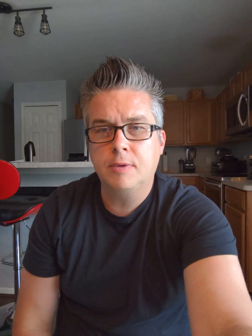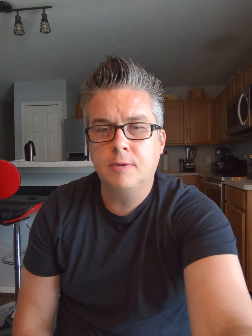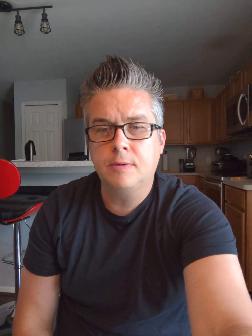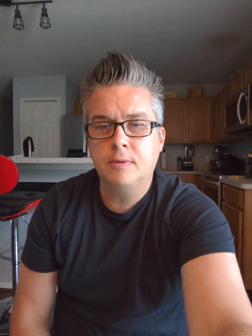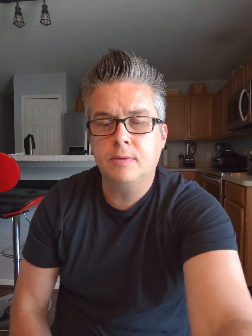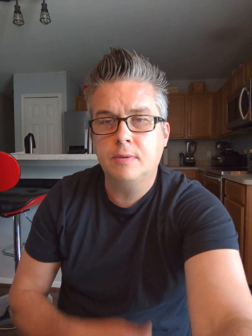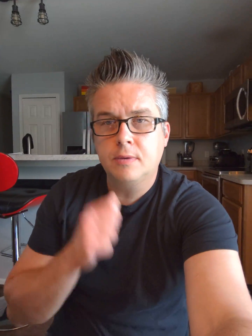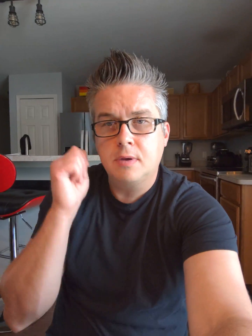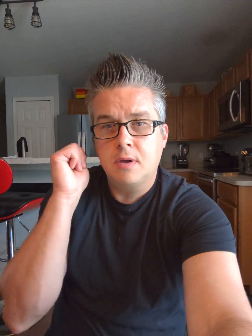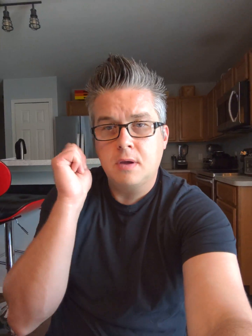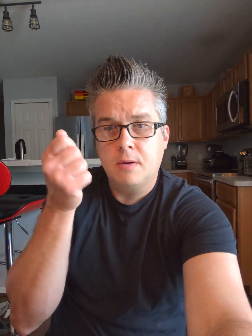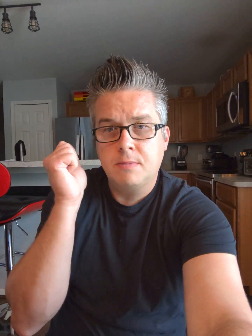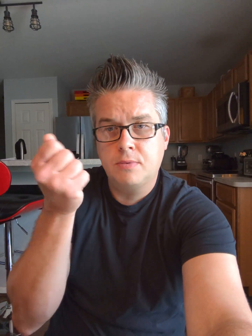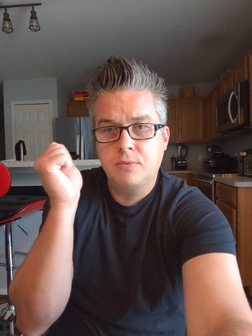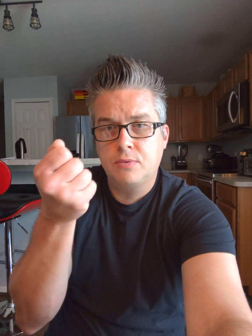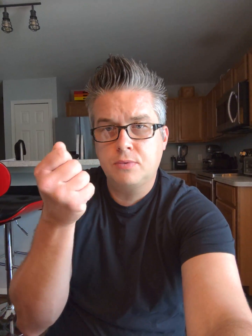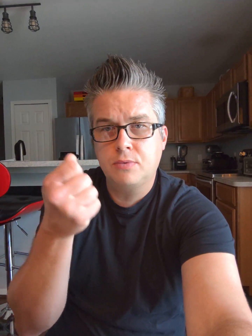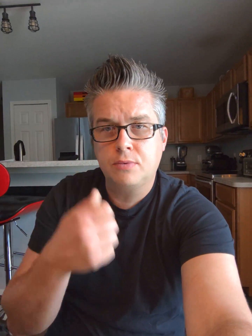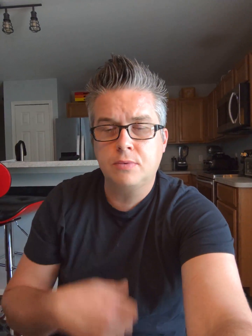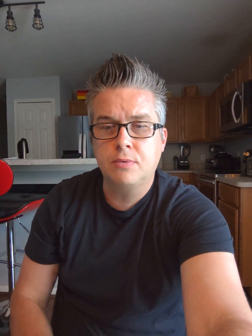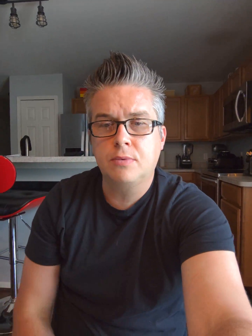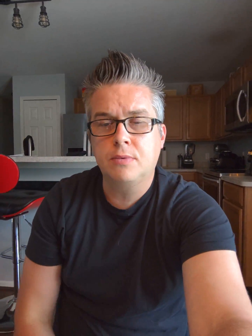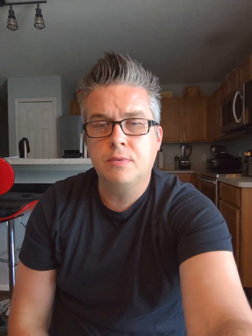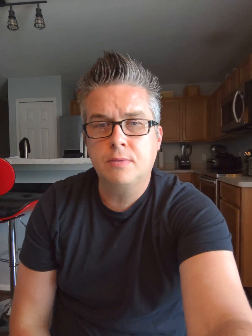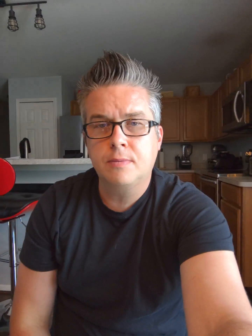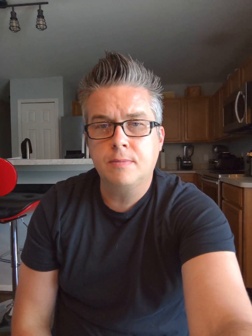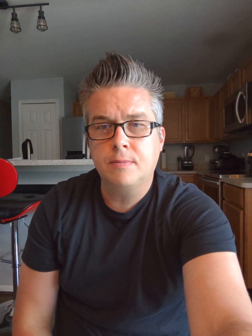bat